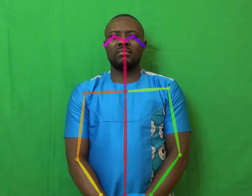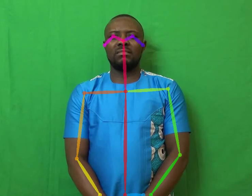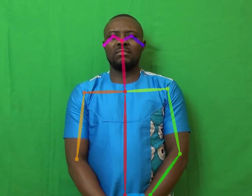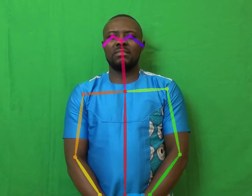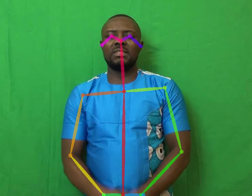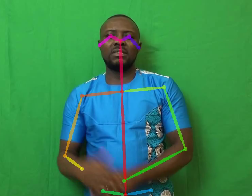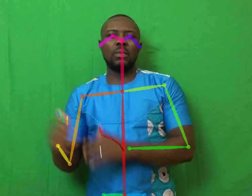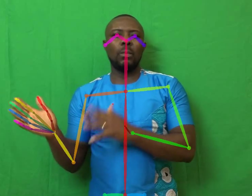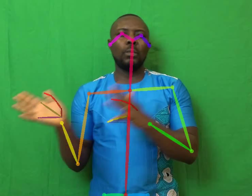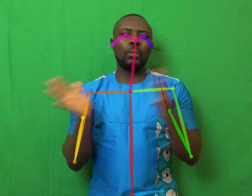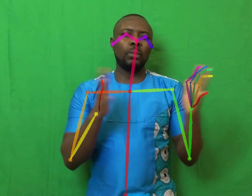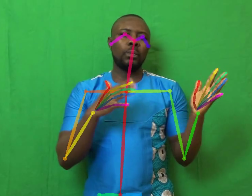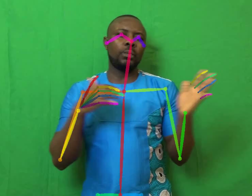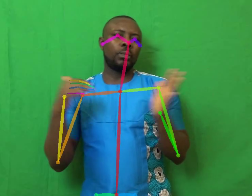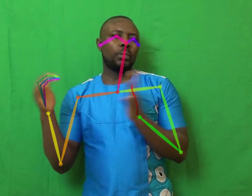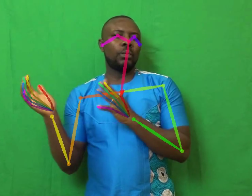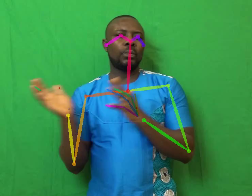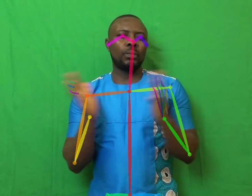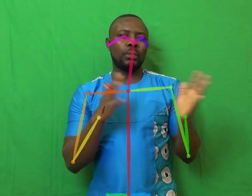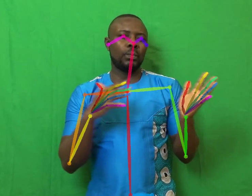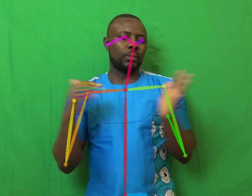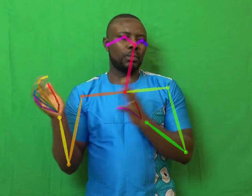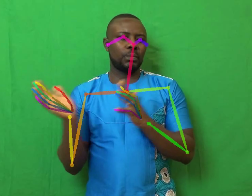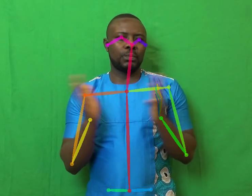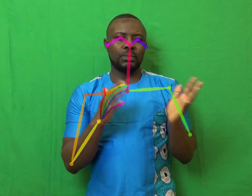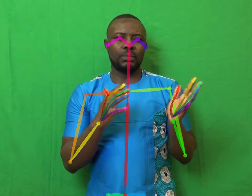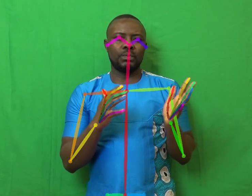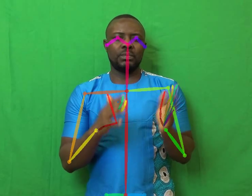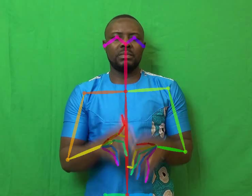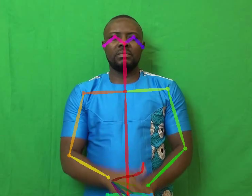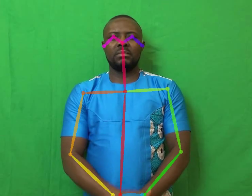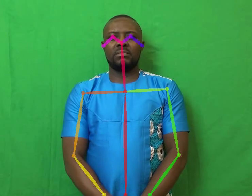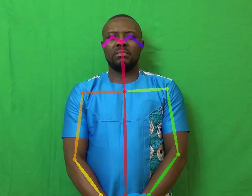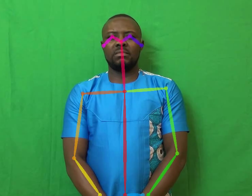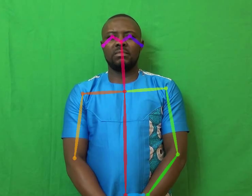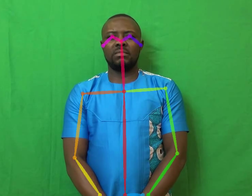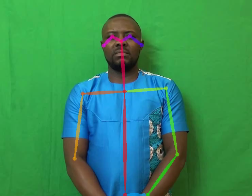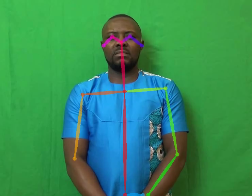wind